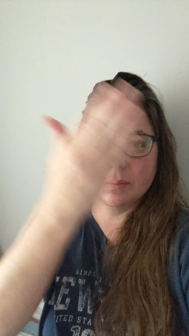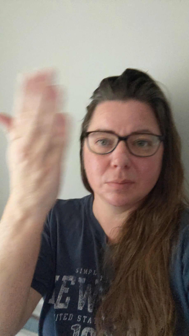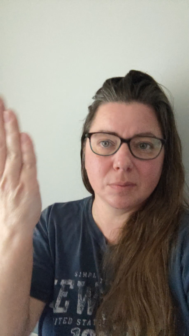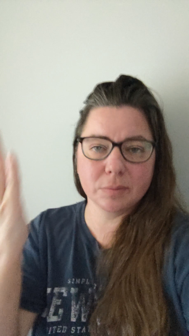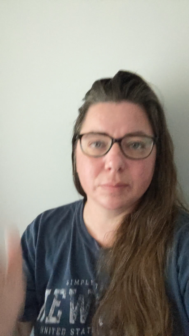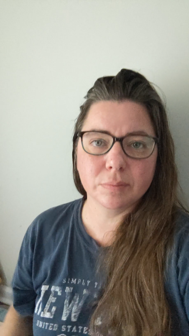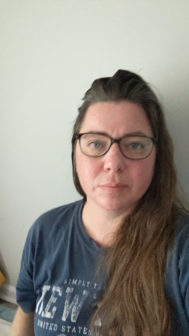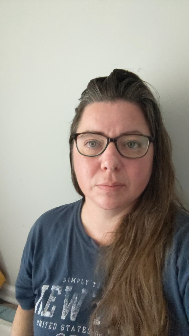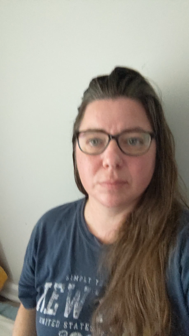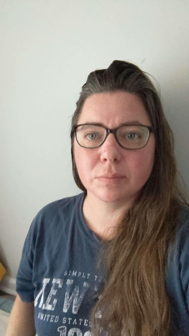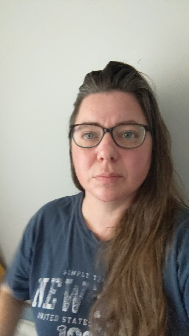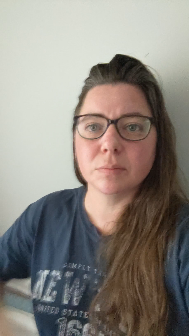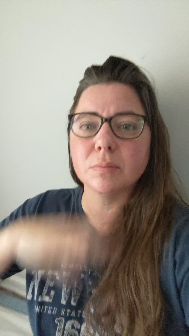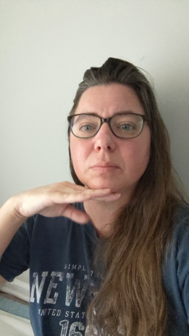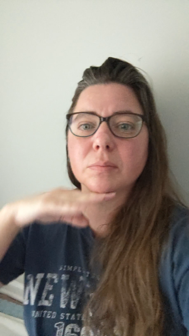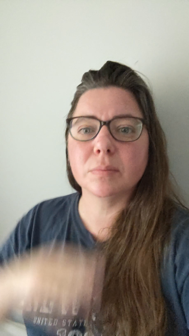full